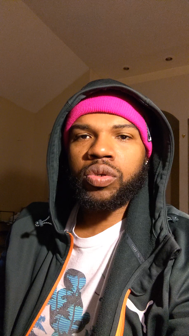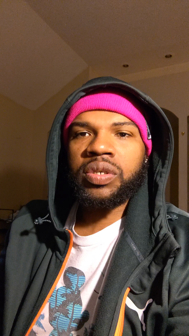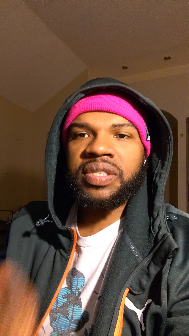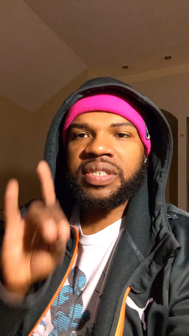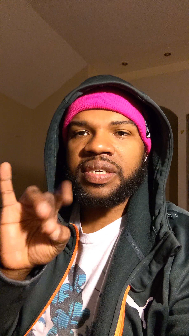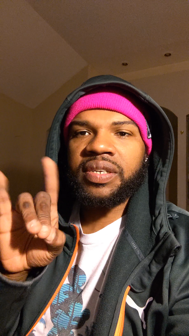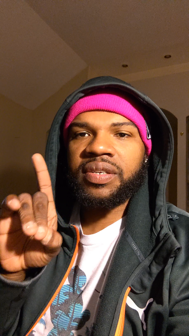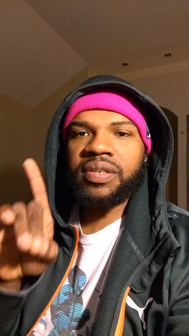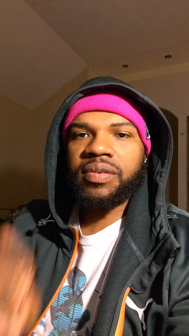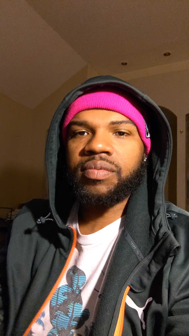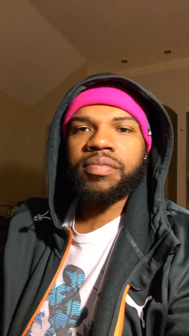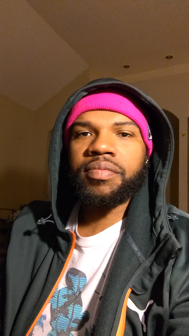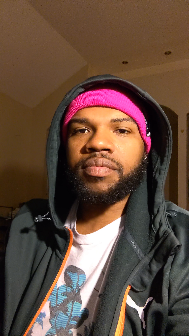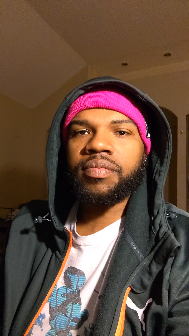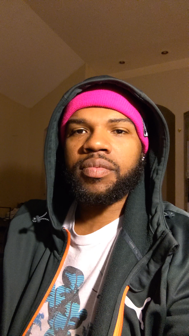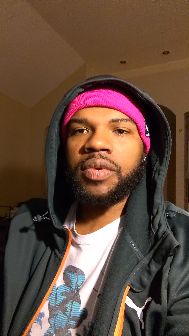did